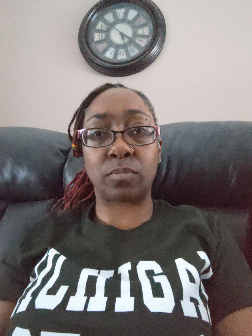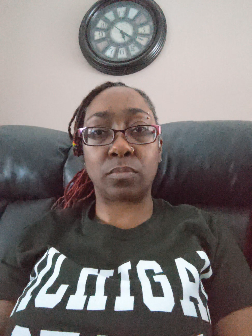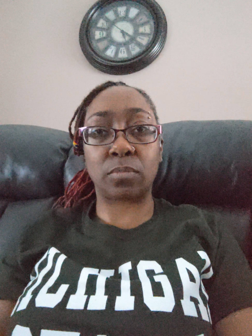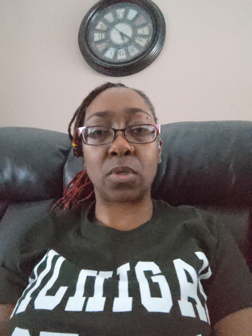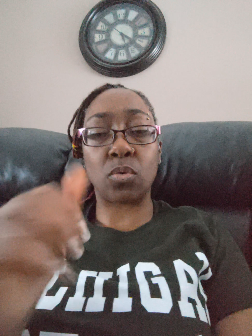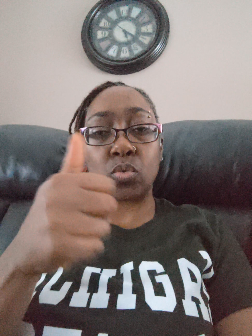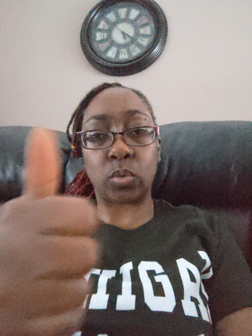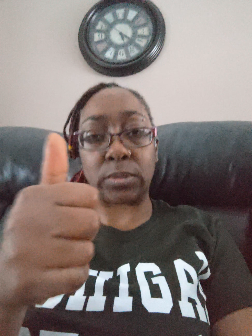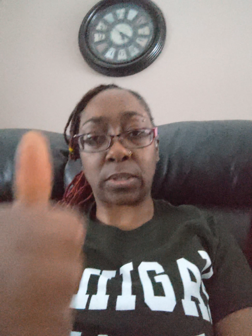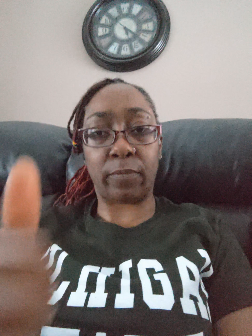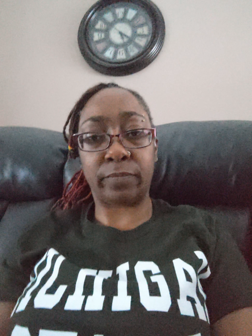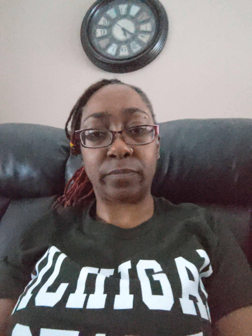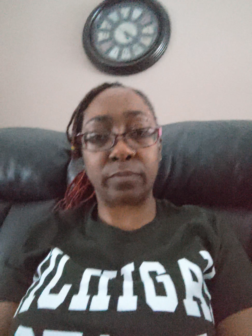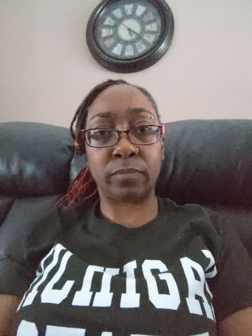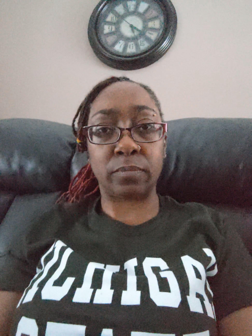yourself